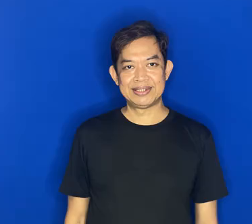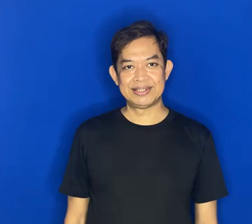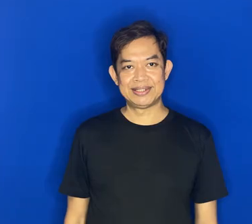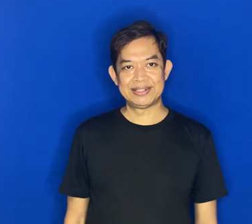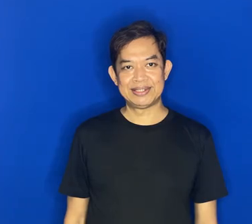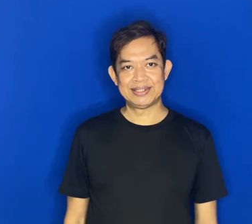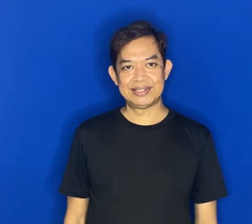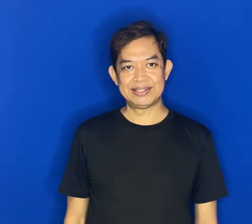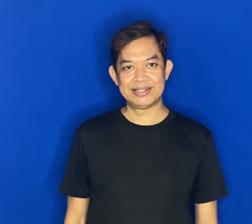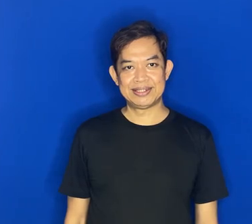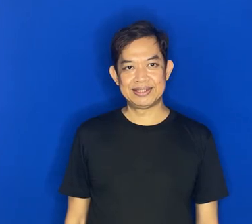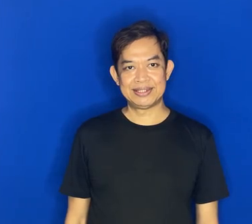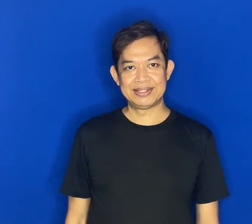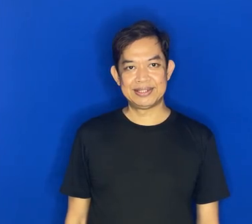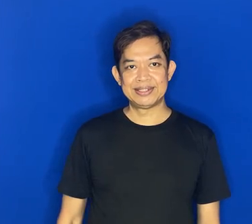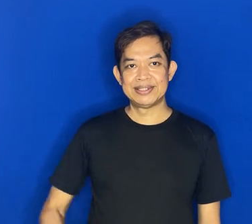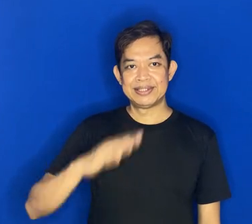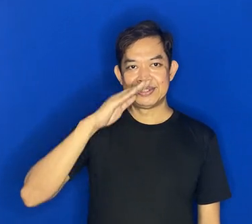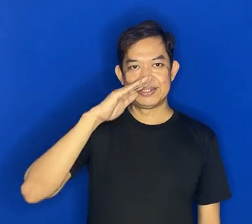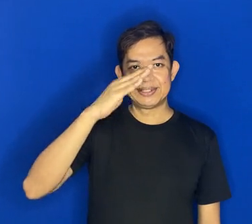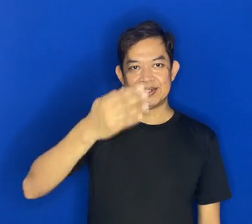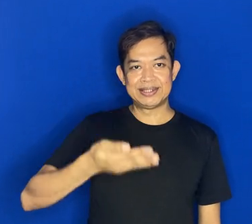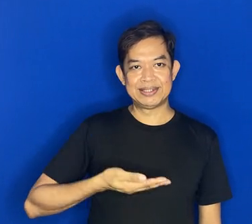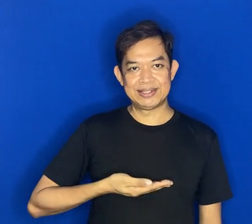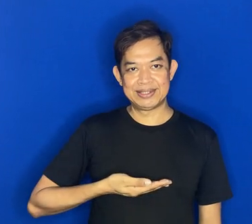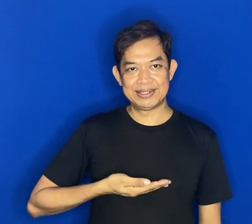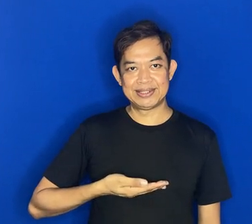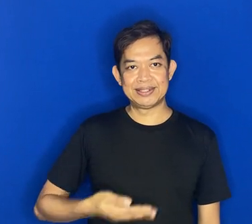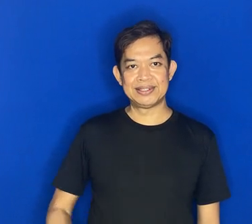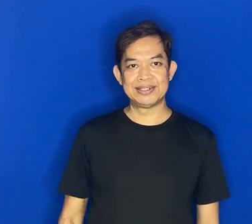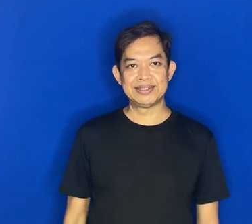youre welcome